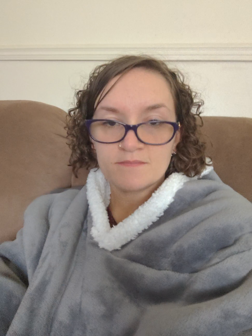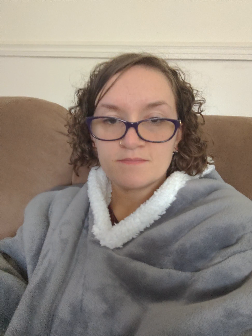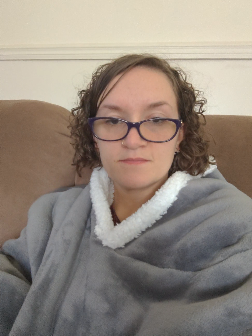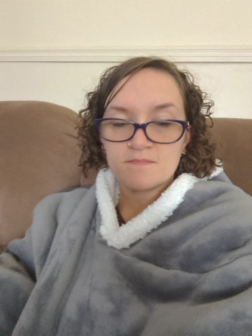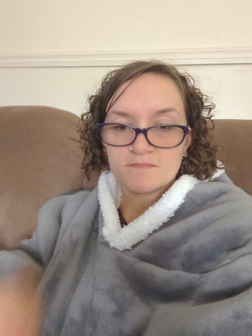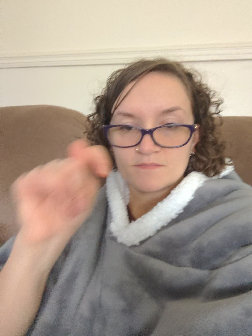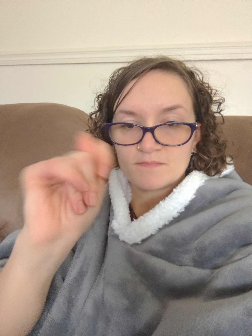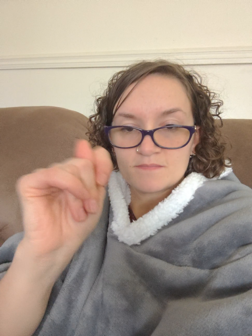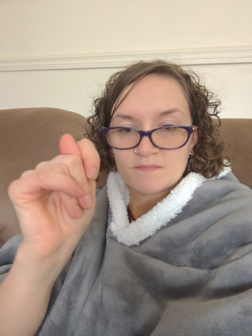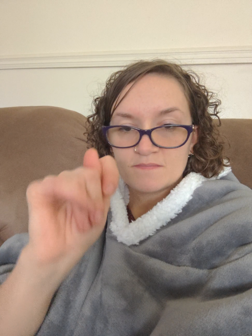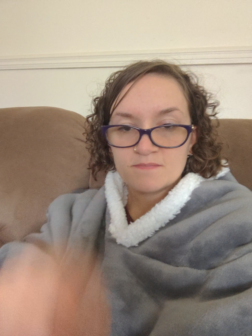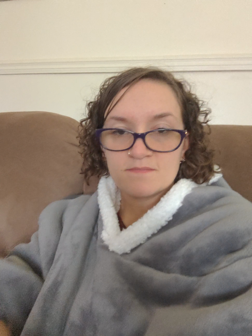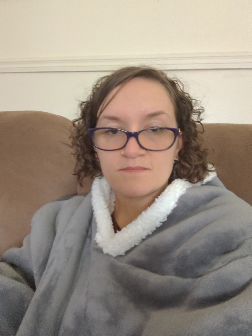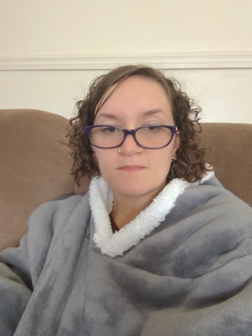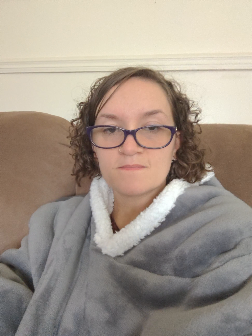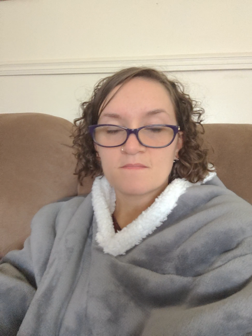potty